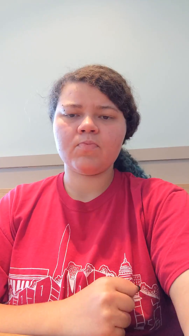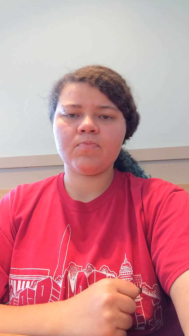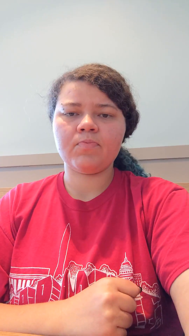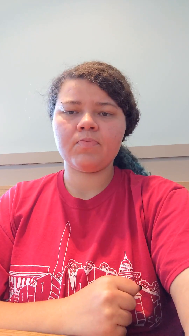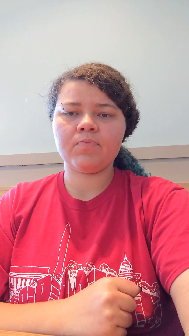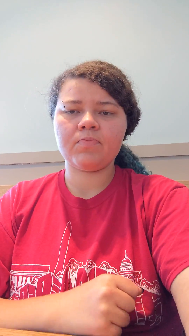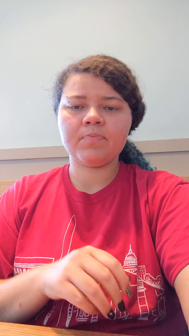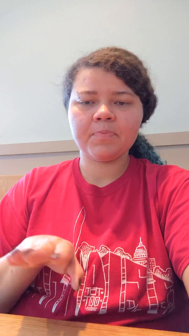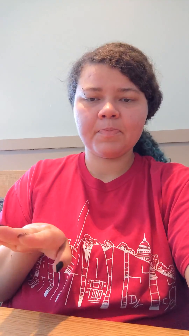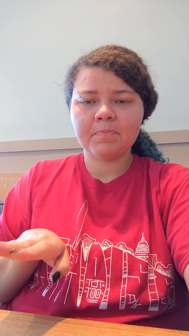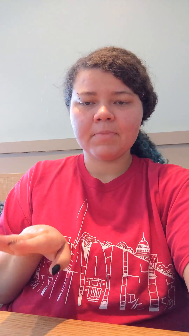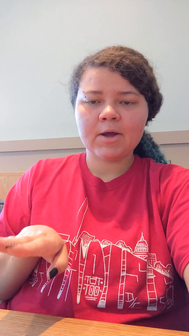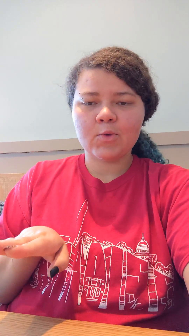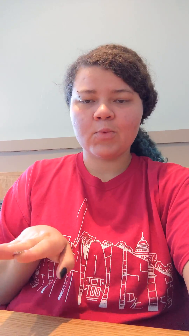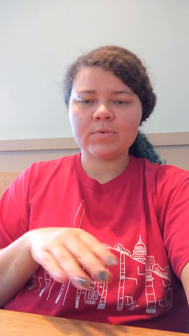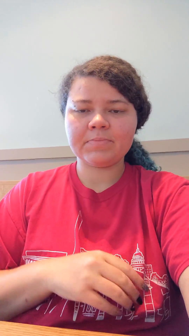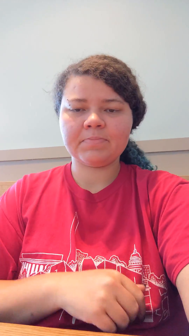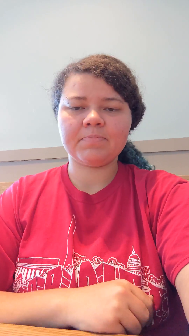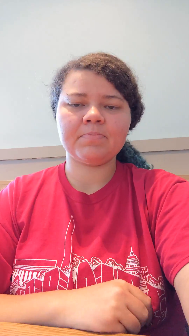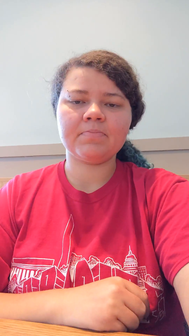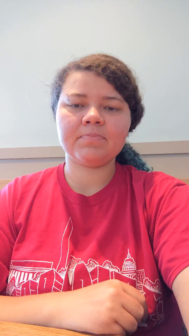penguin